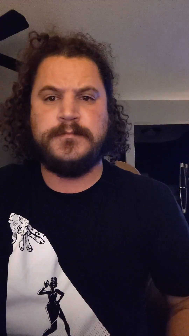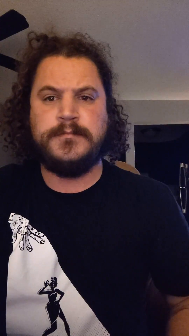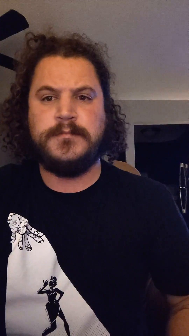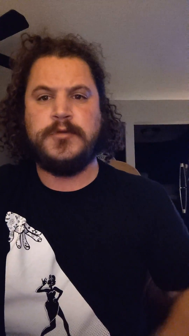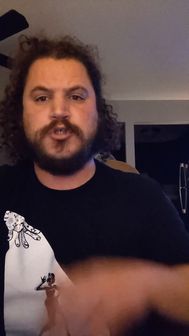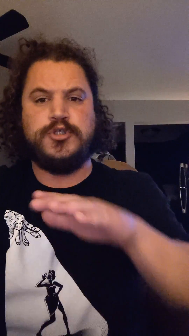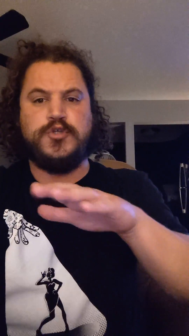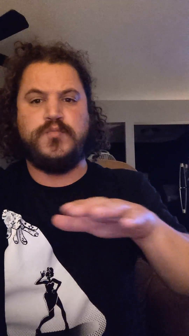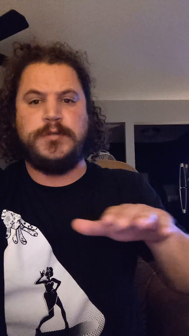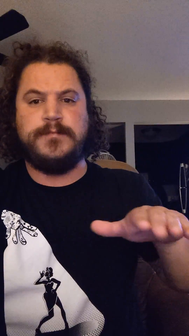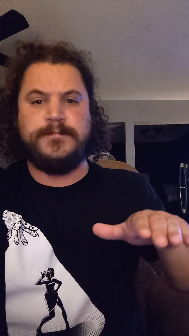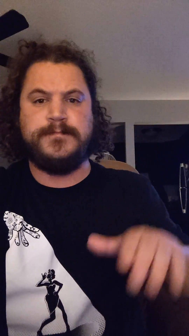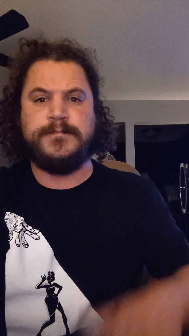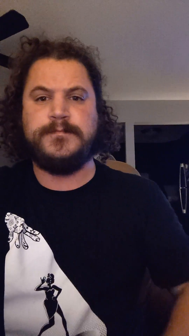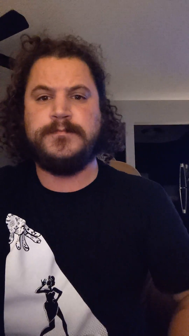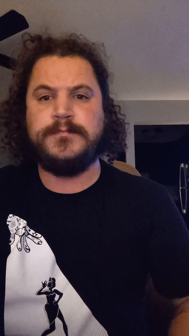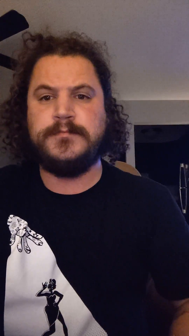children